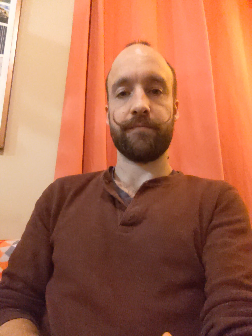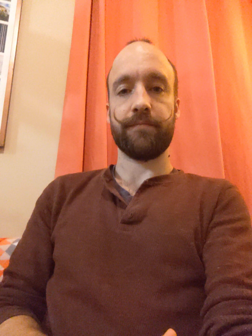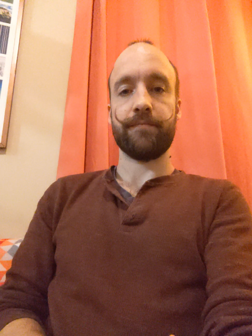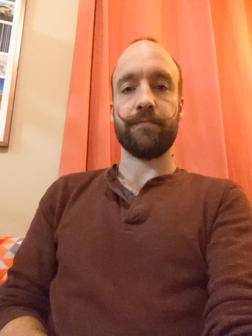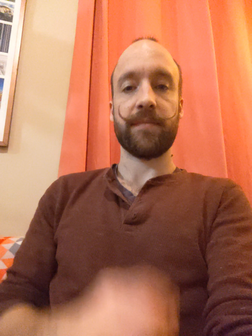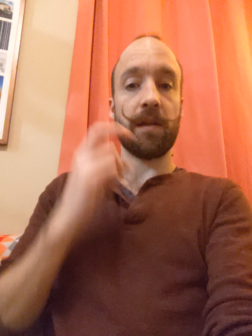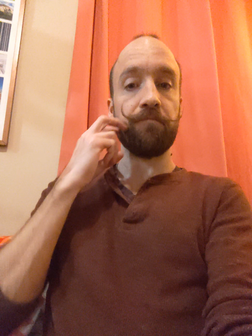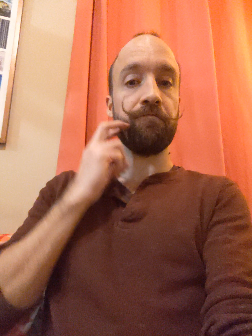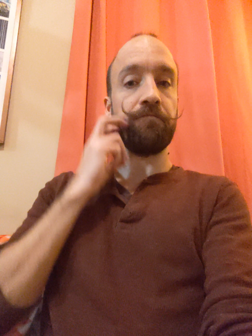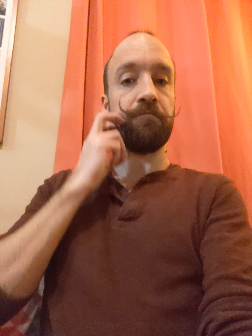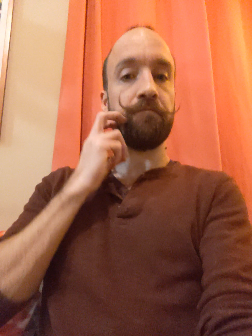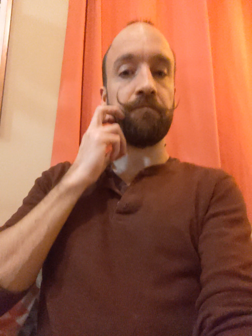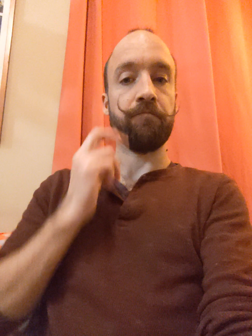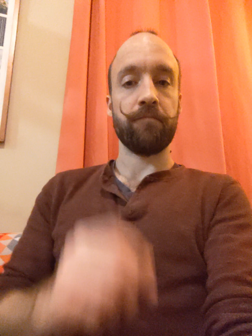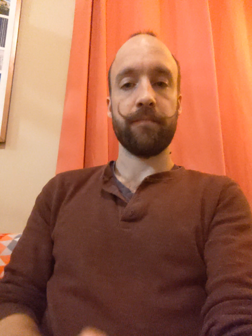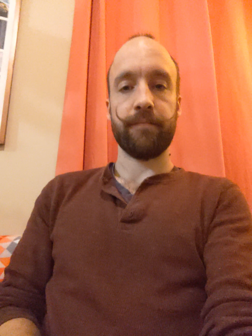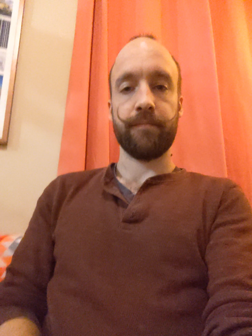gum